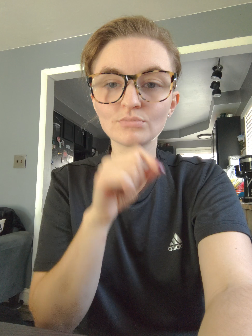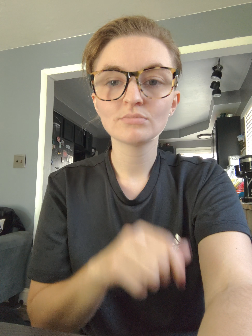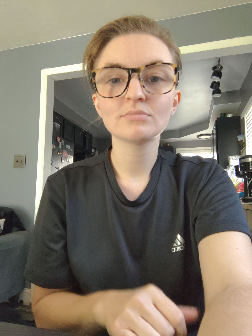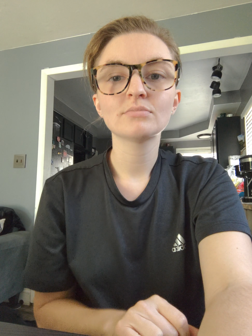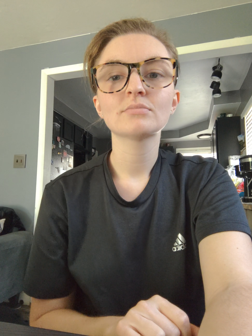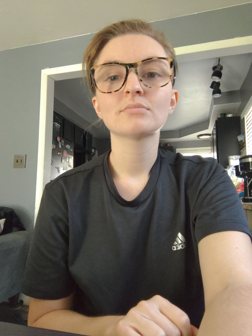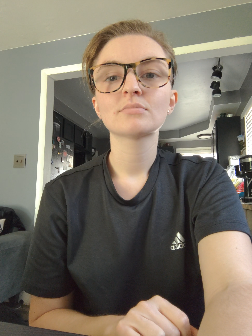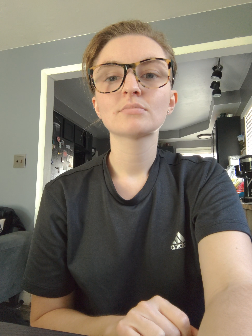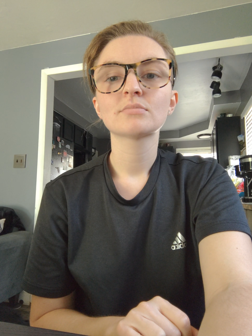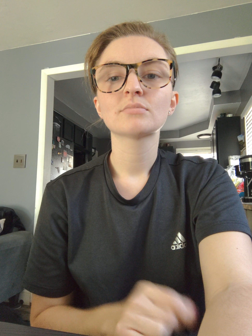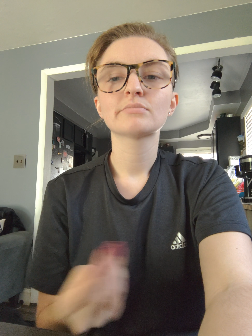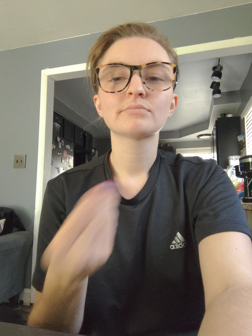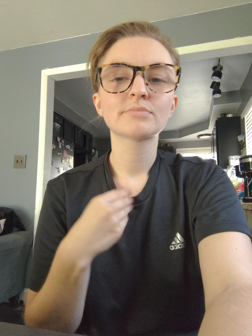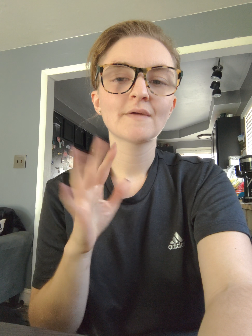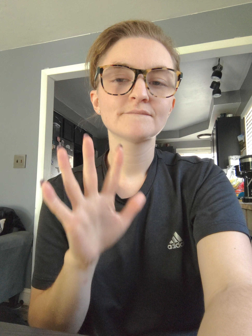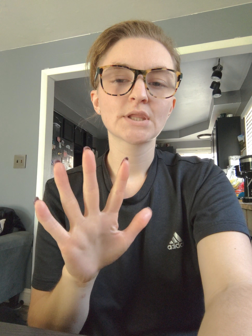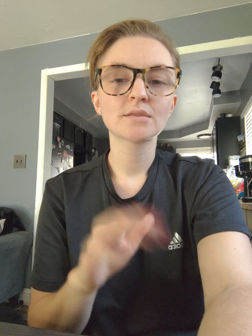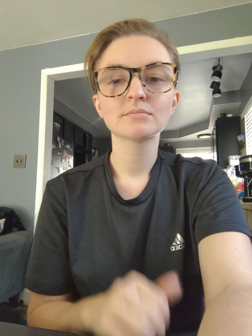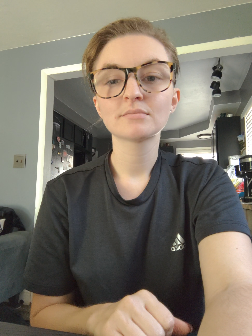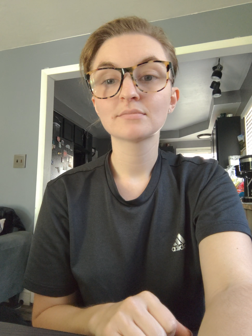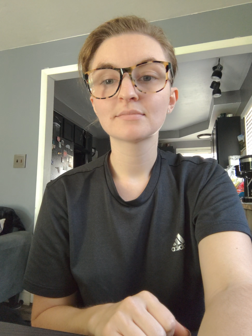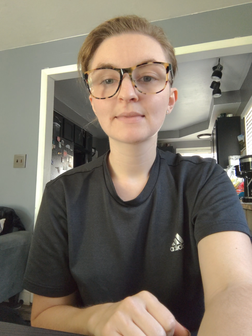give me five